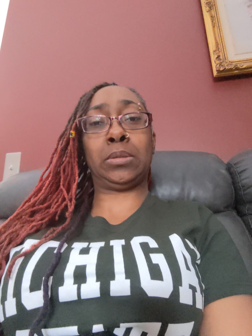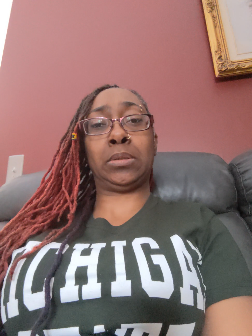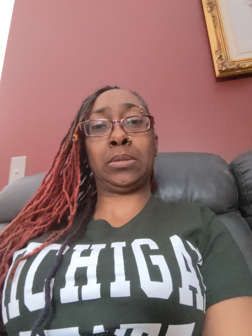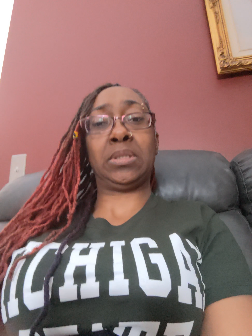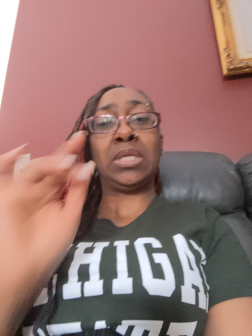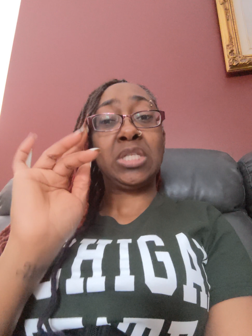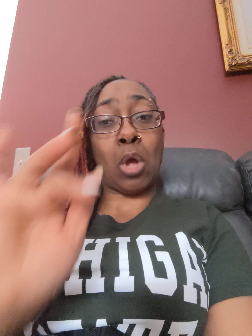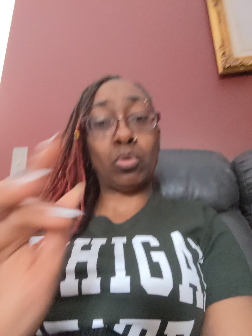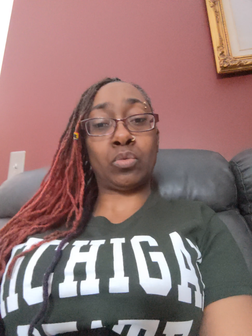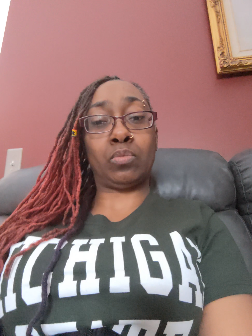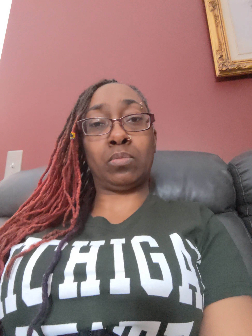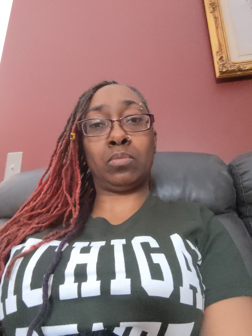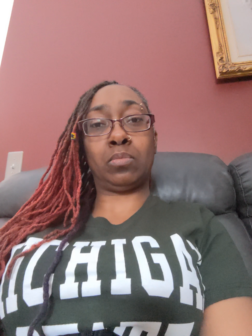touch